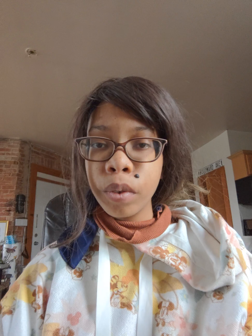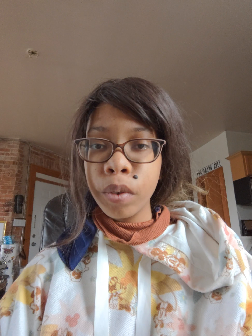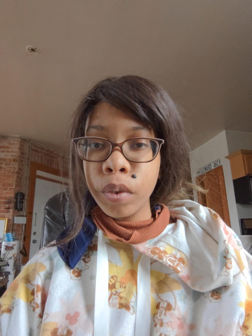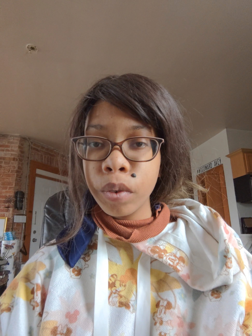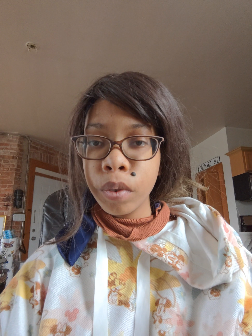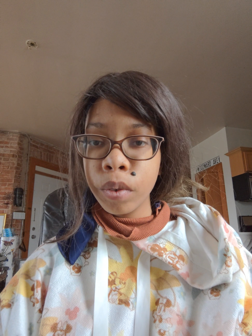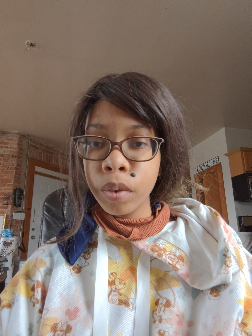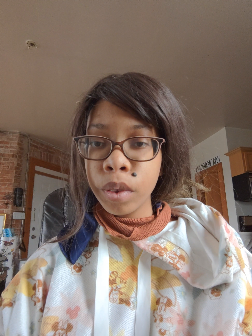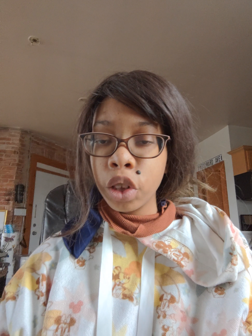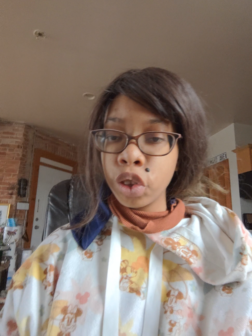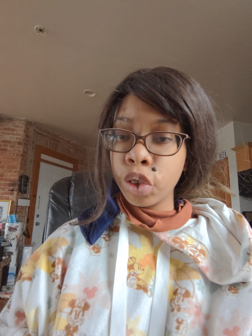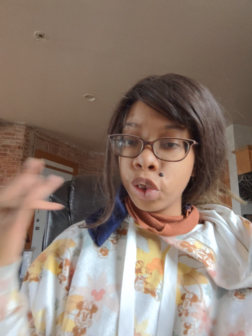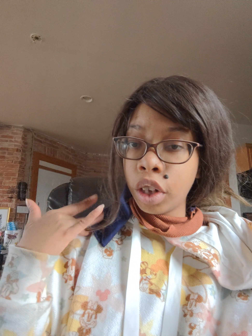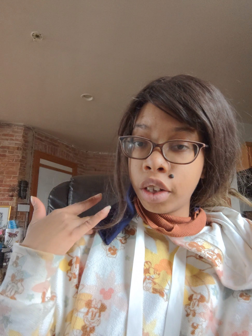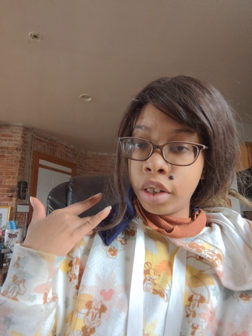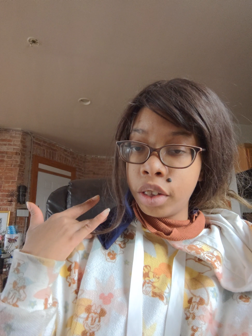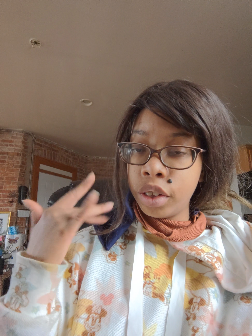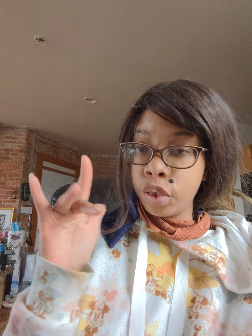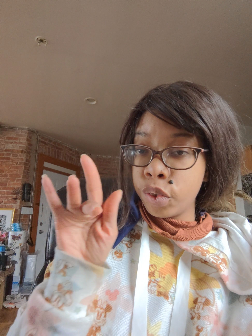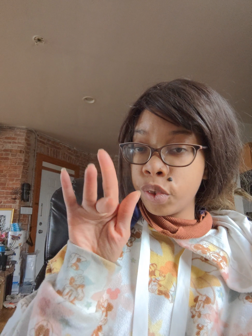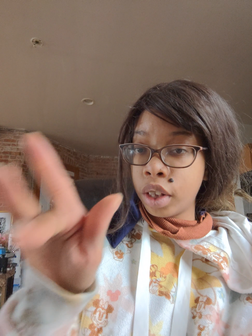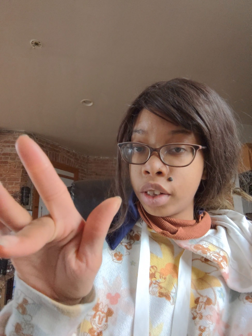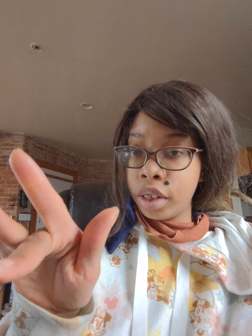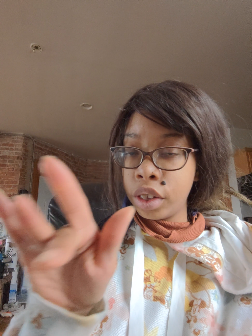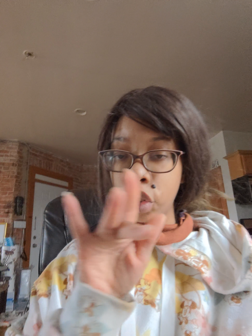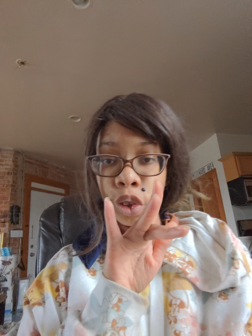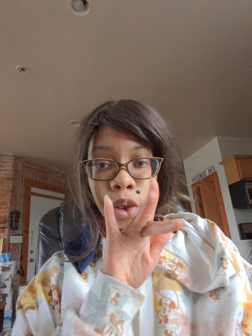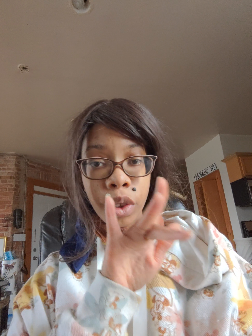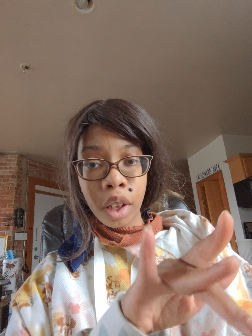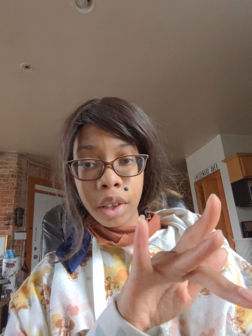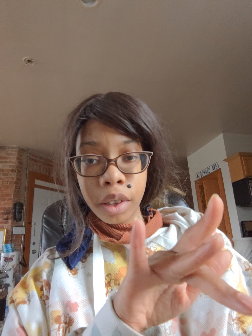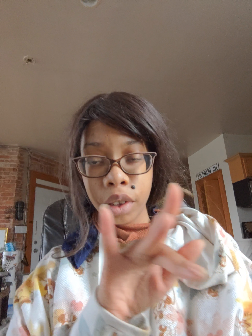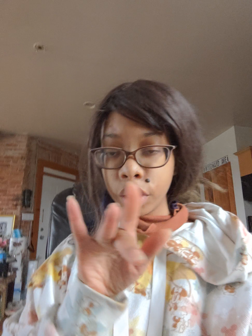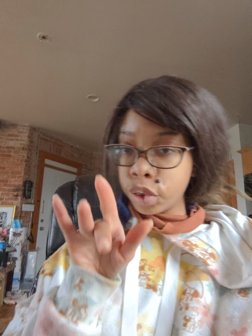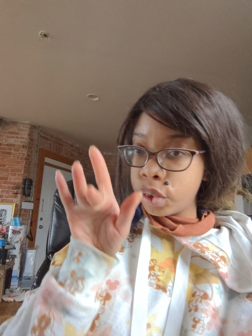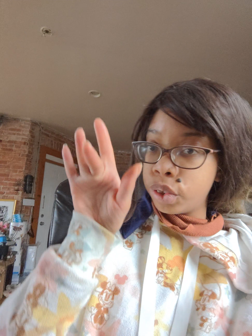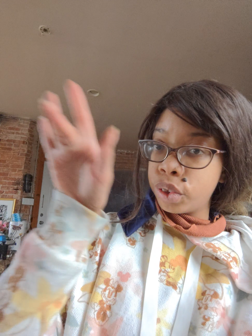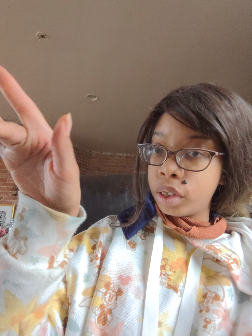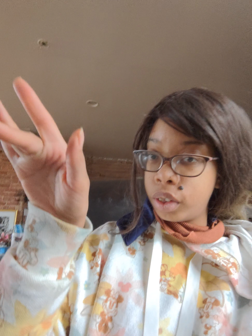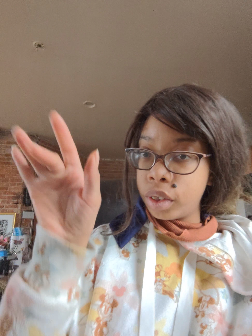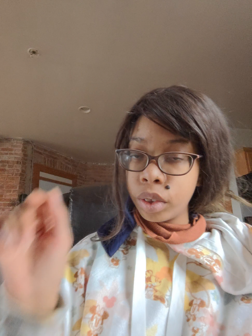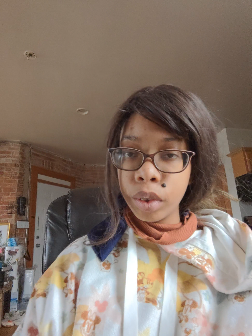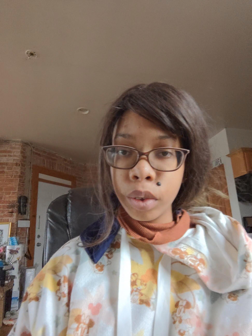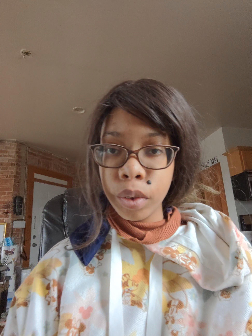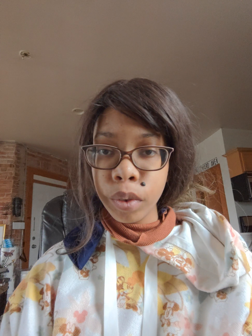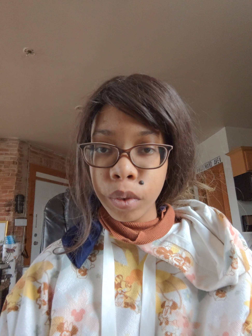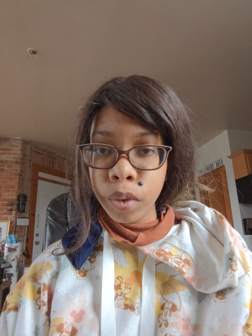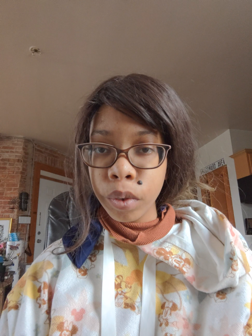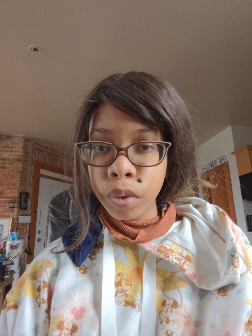touch